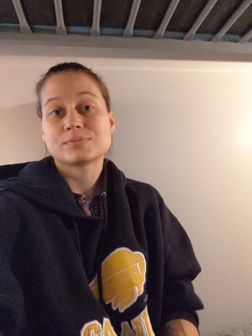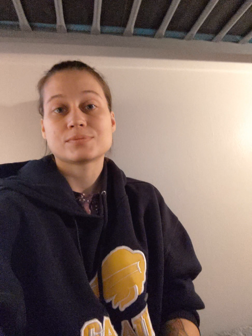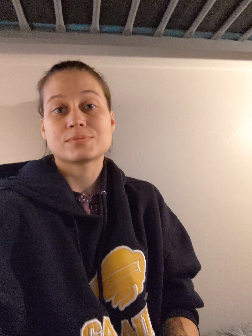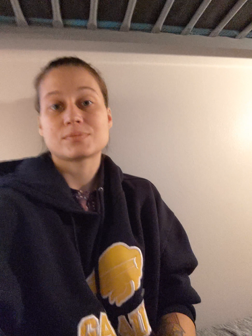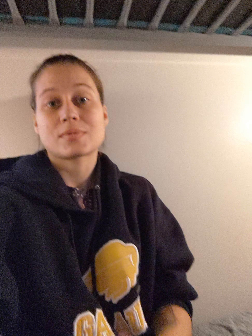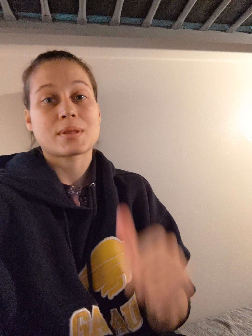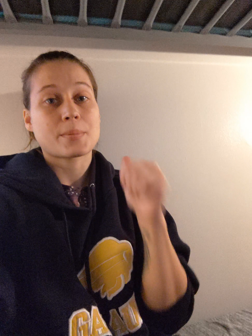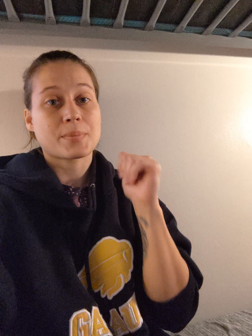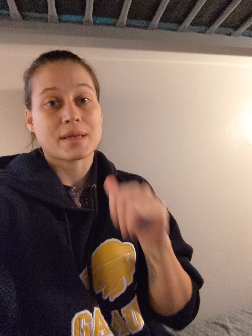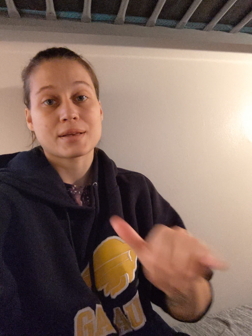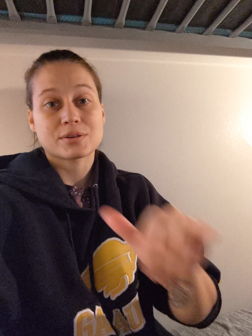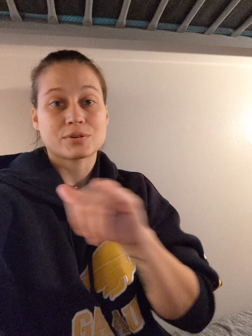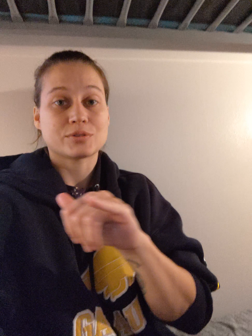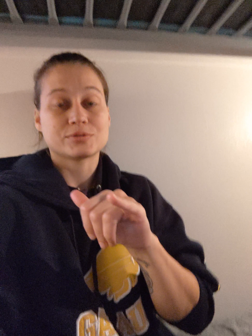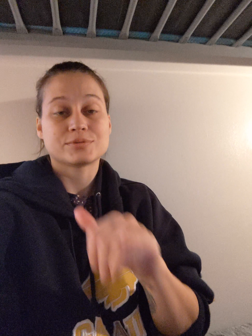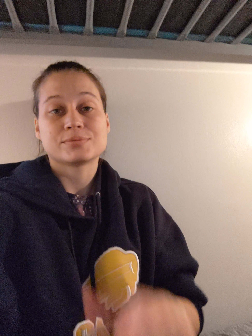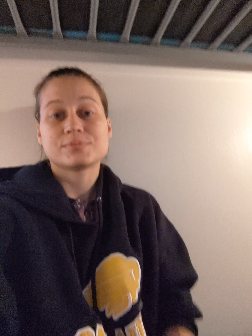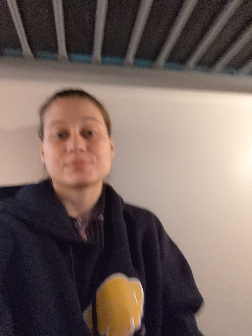backyard